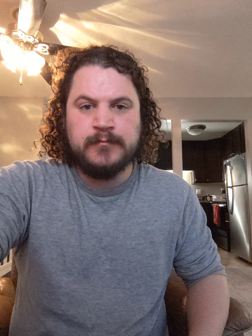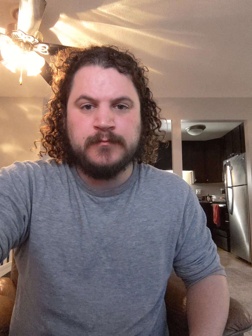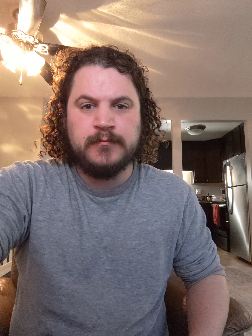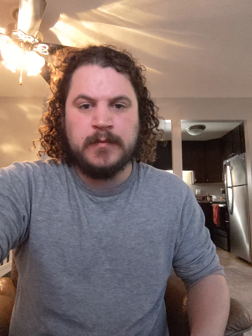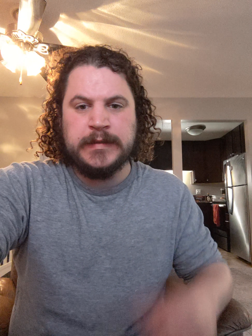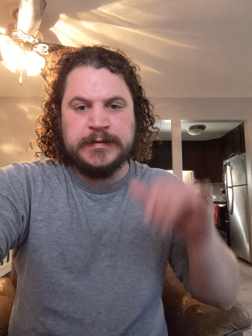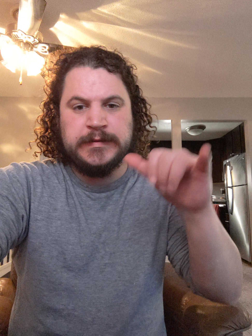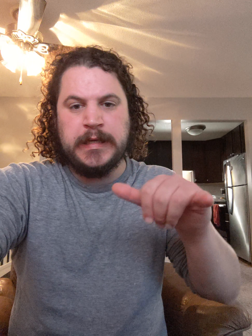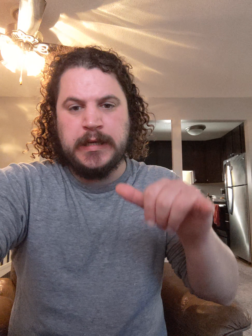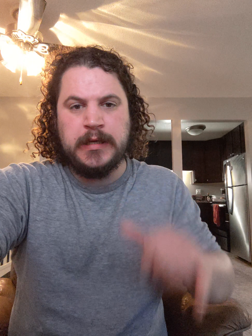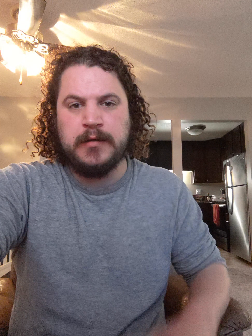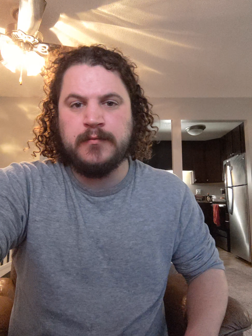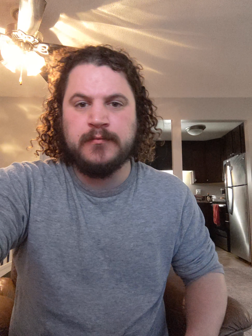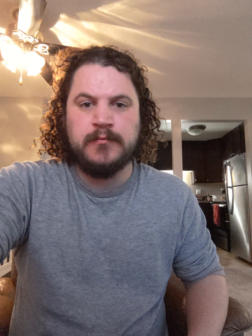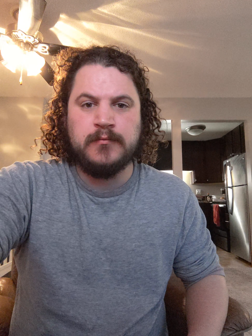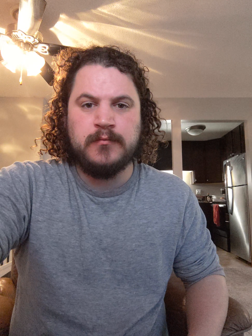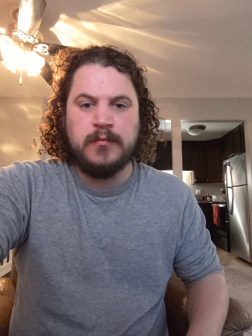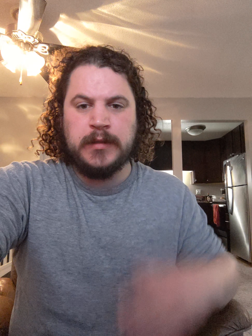stay